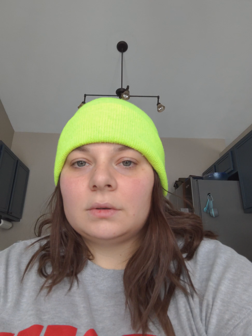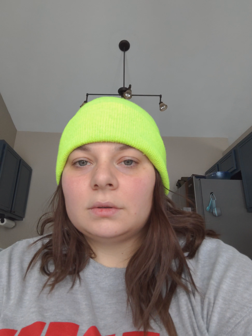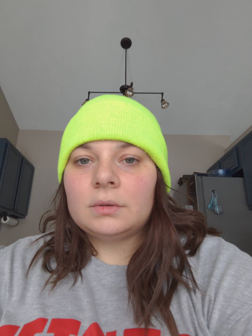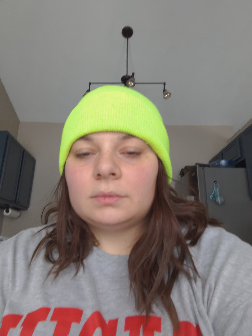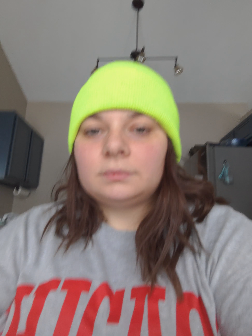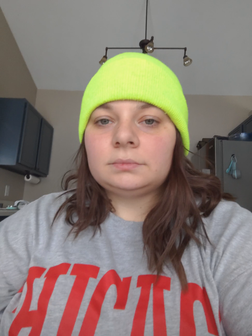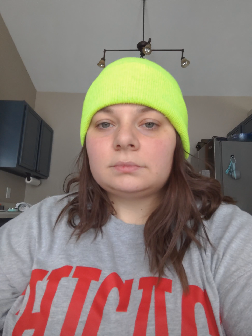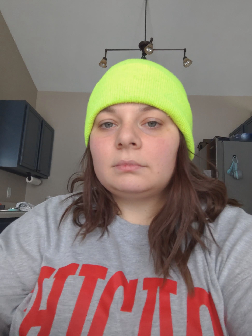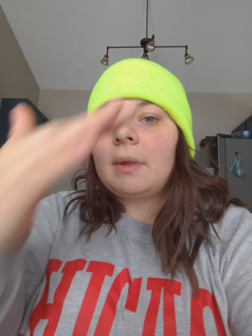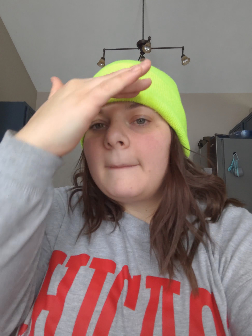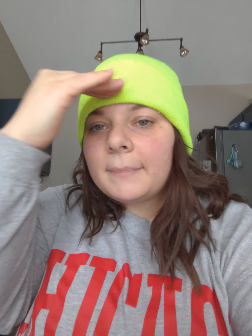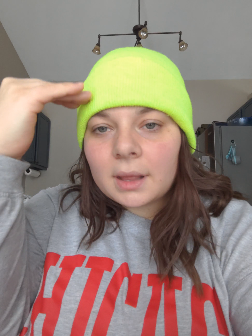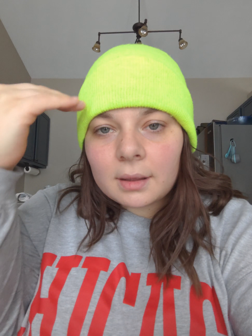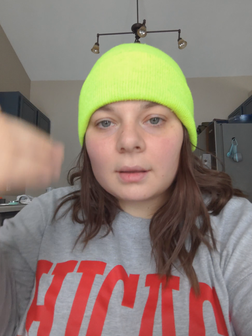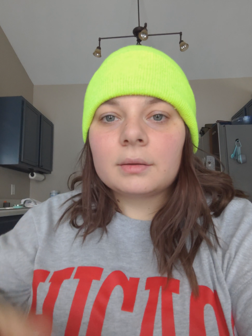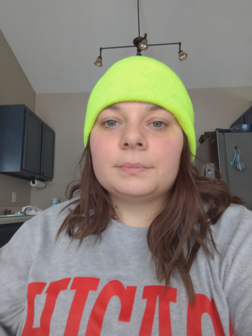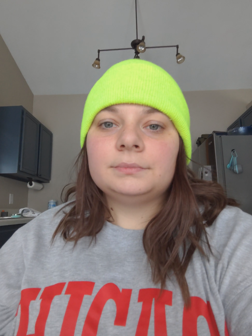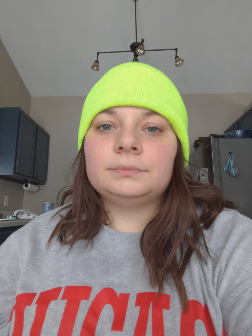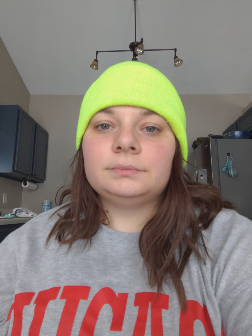black